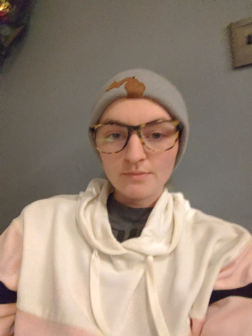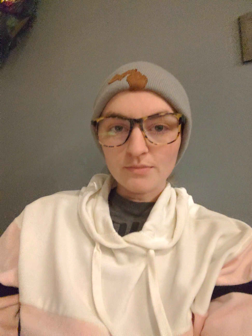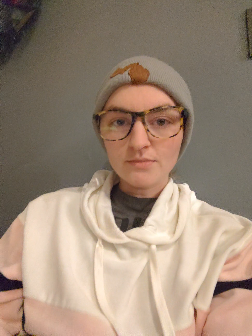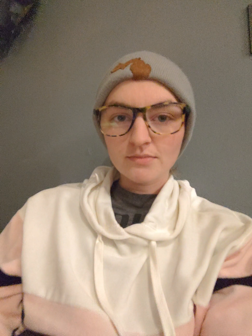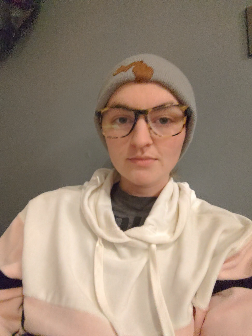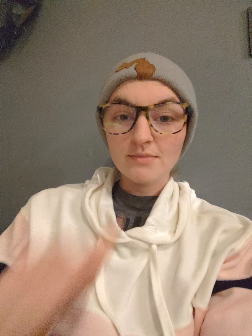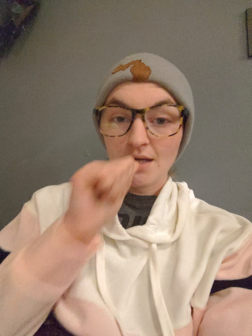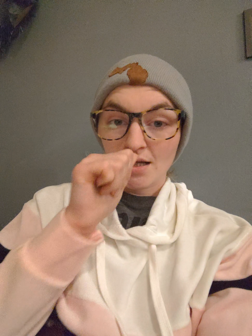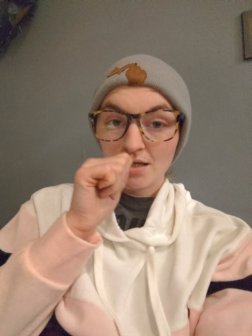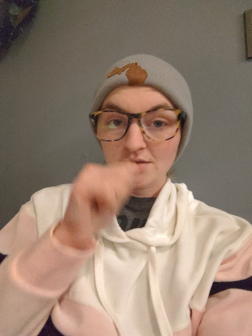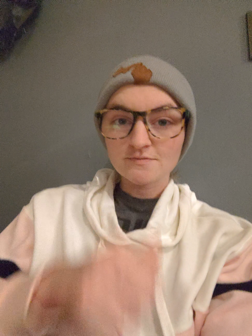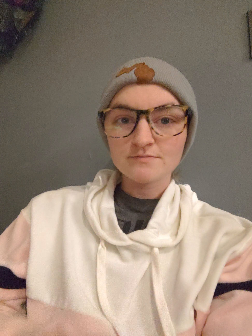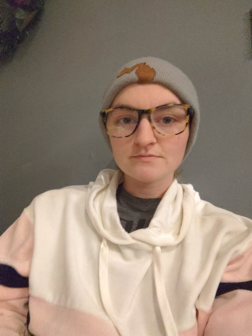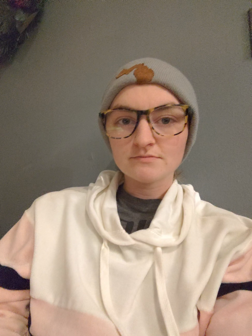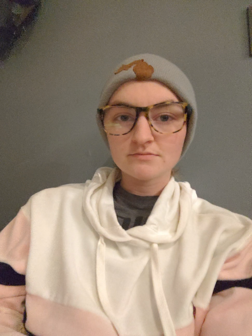nuts